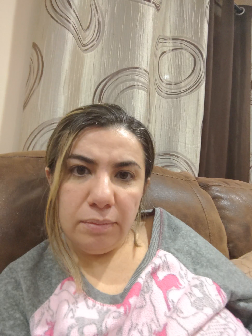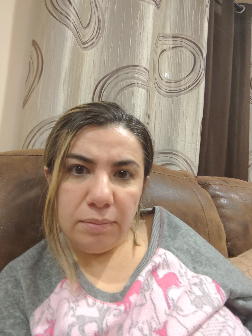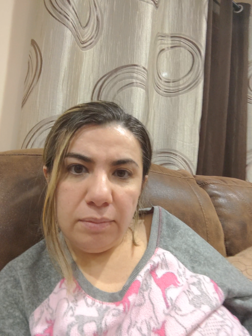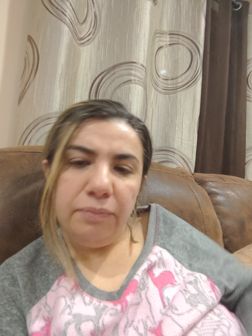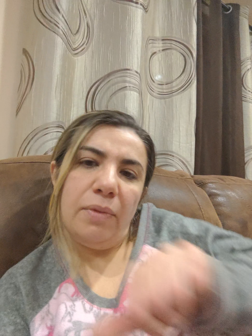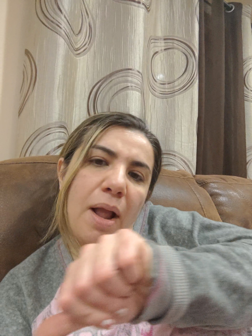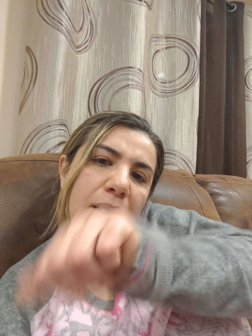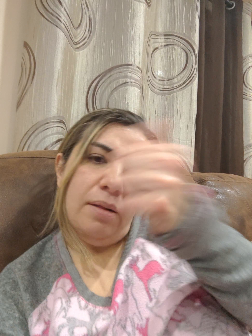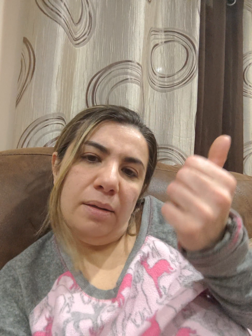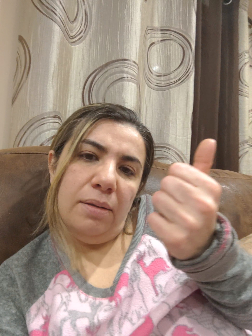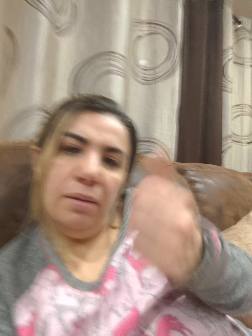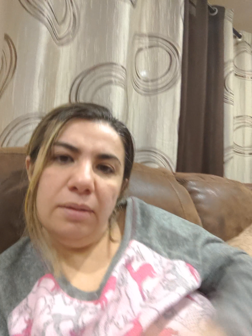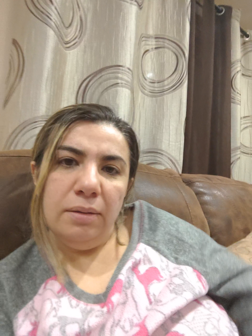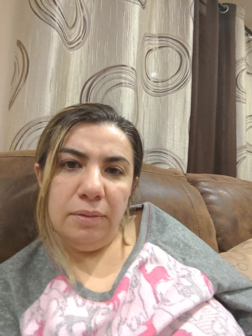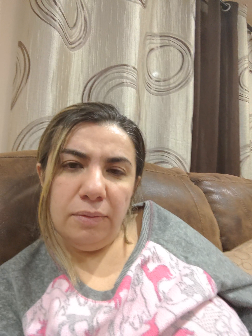another